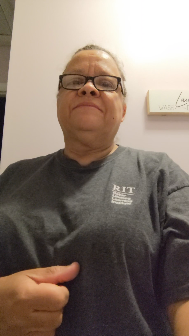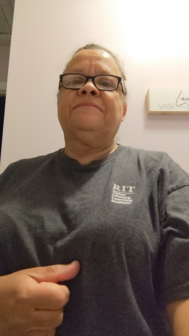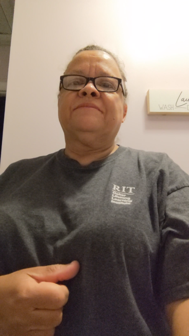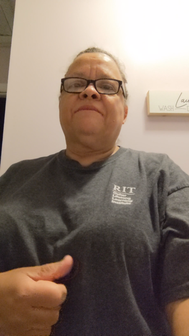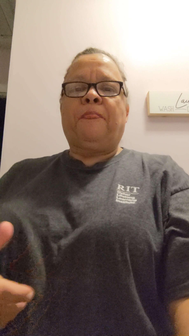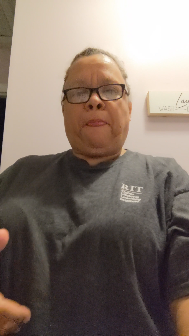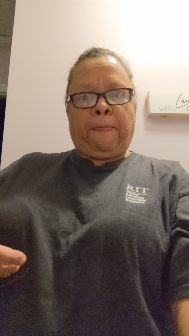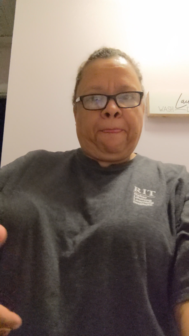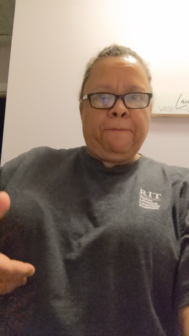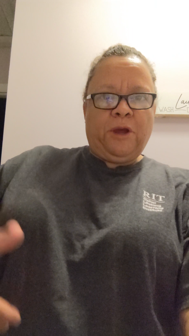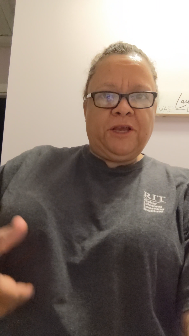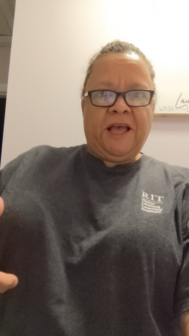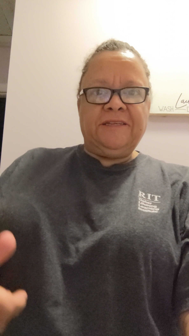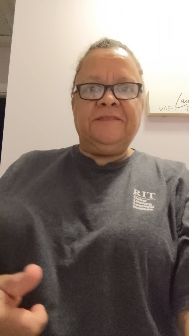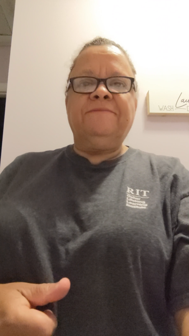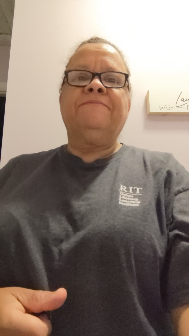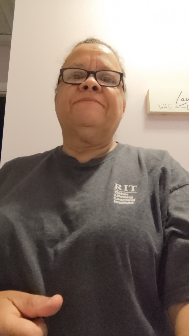monkey